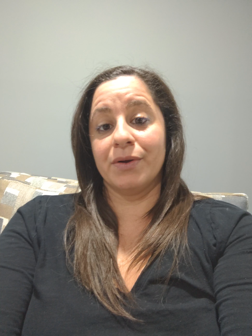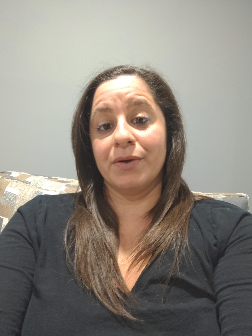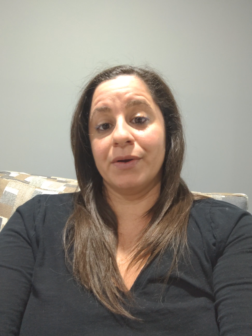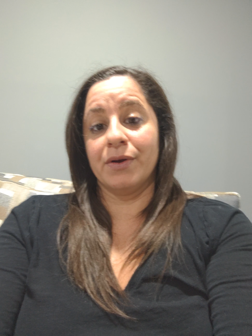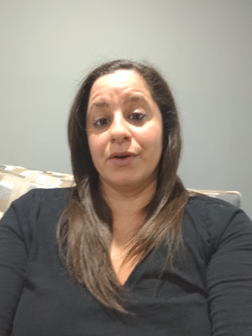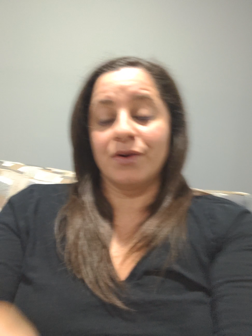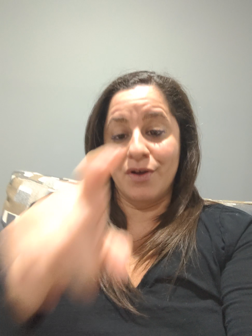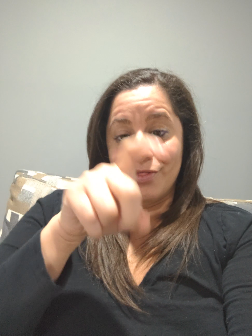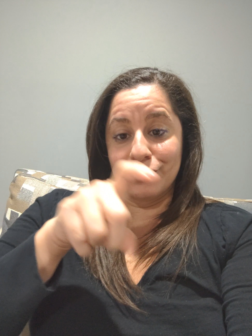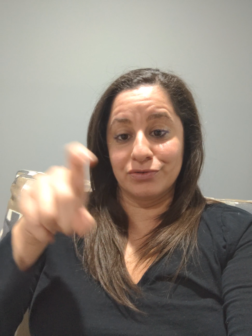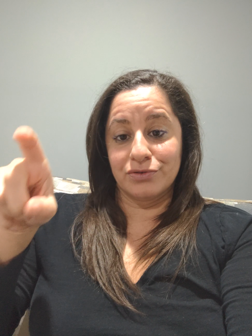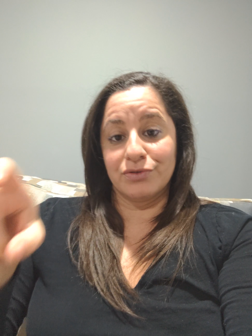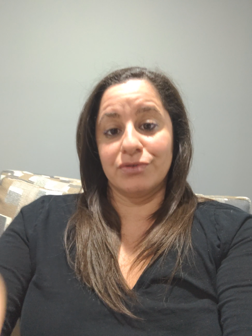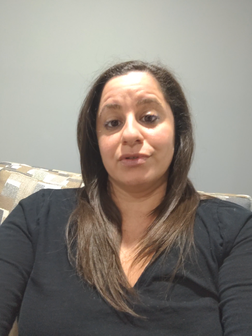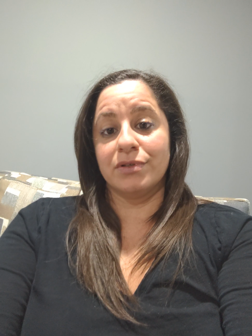closet